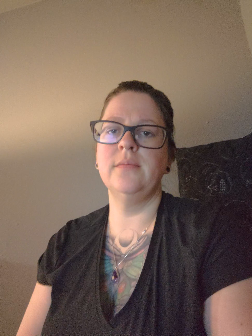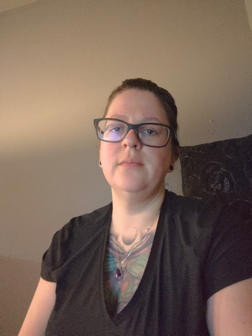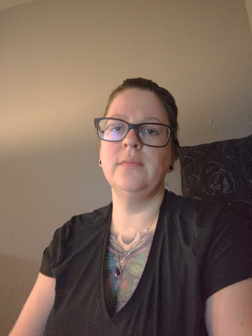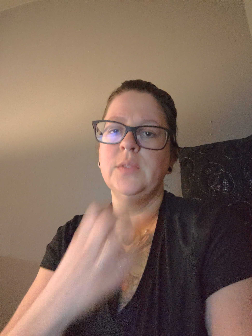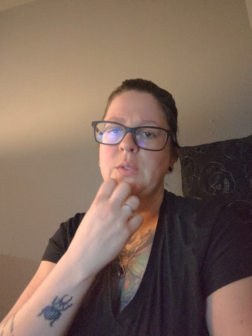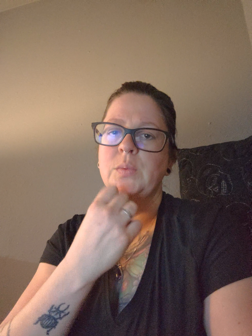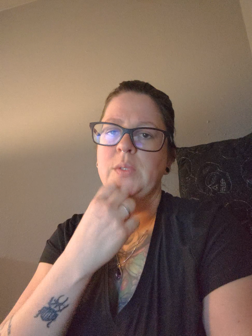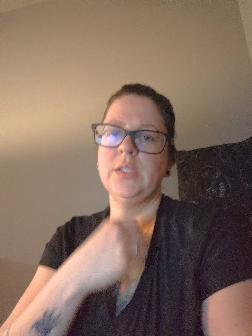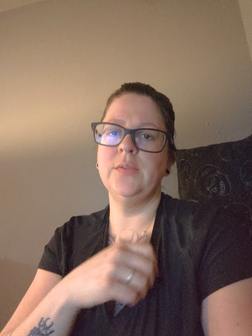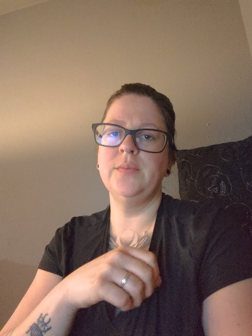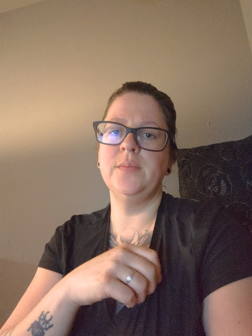underwear